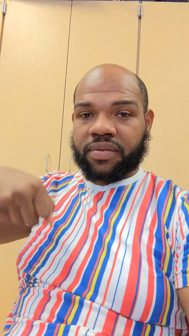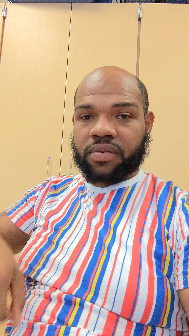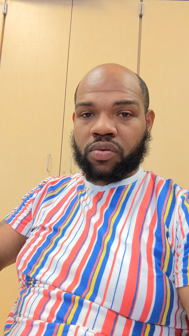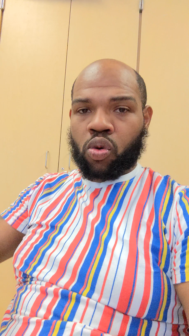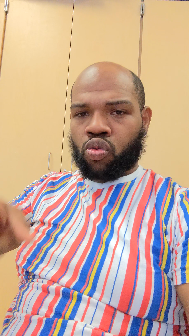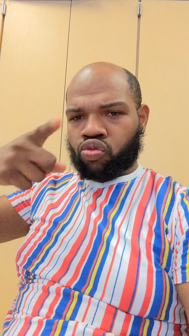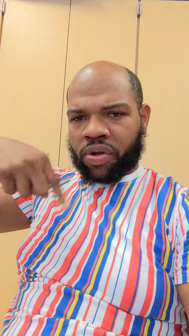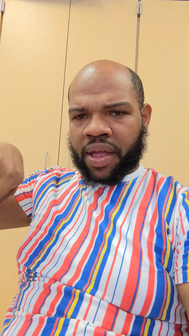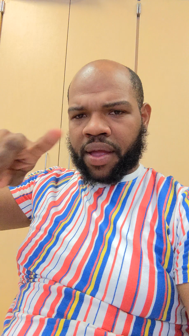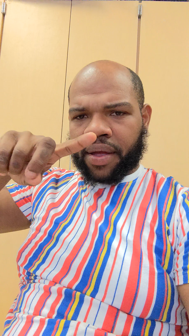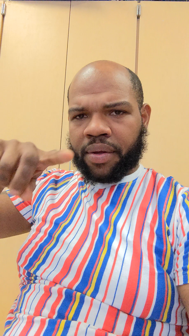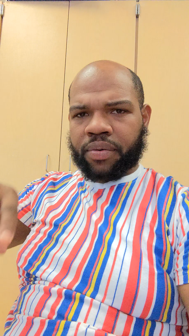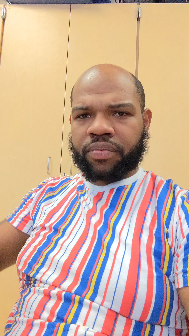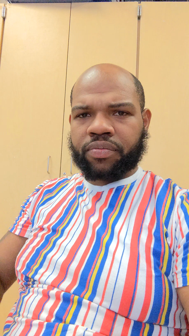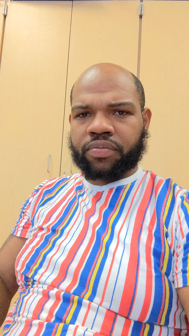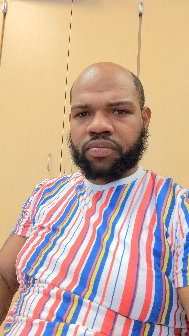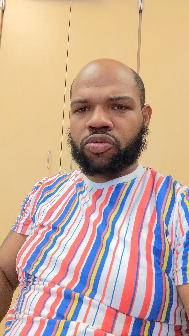around